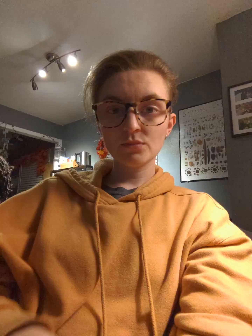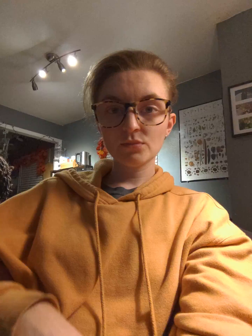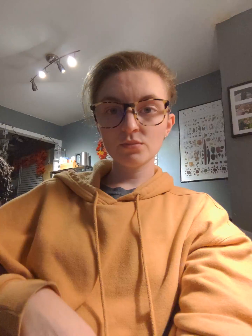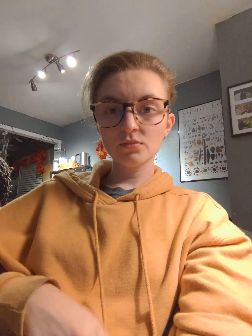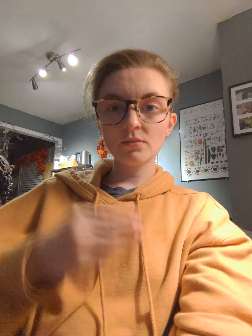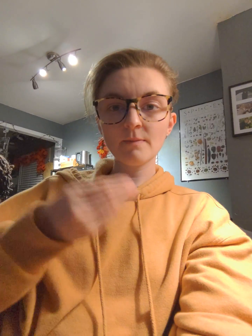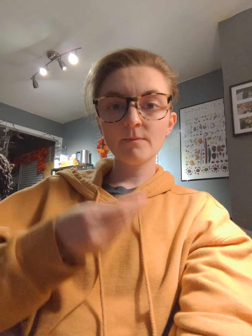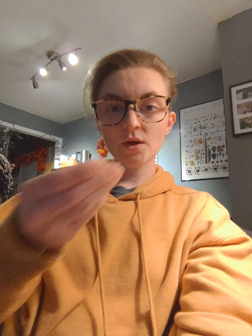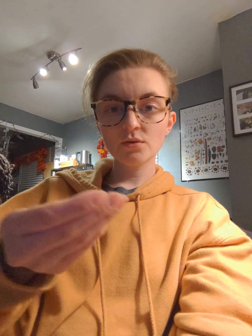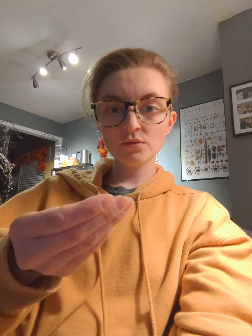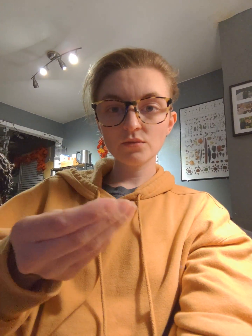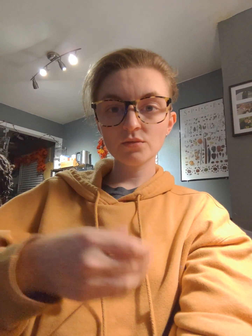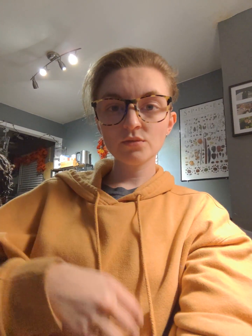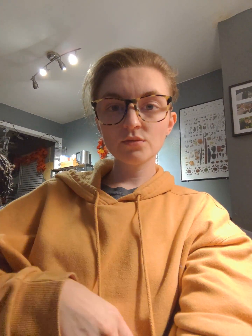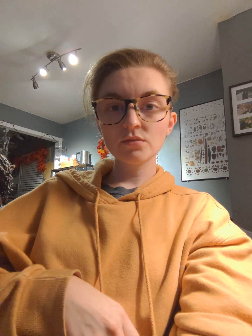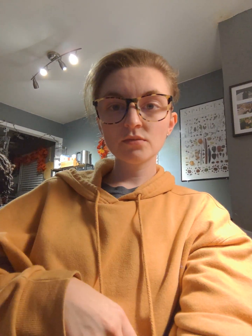buy